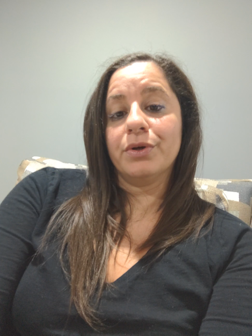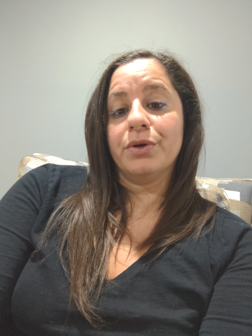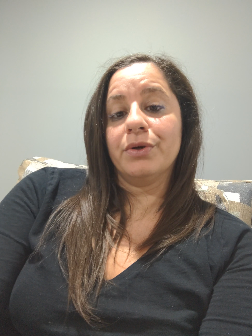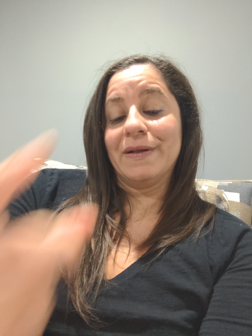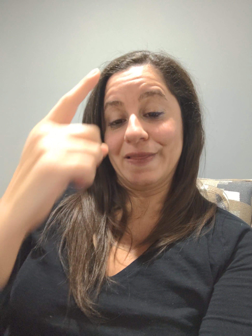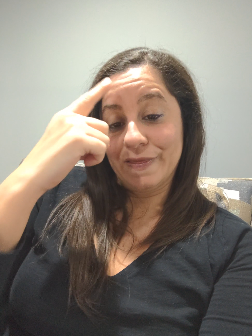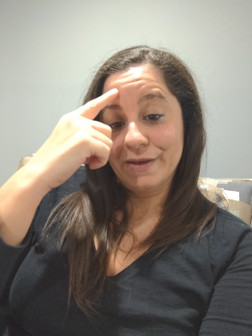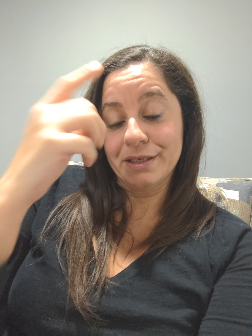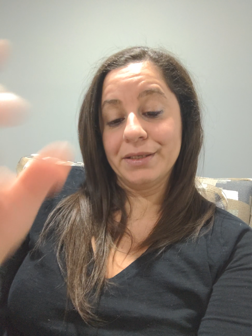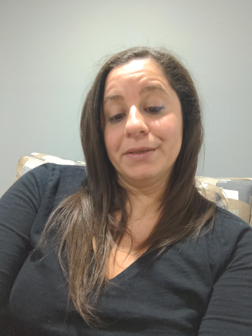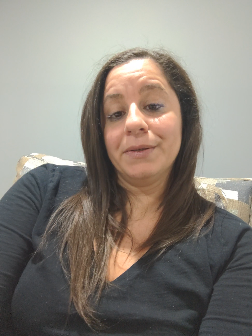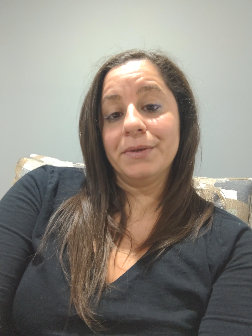think